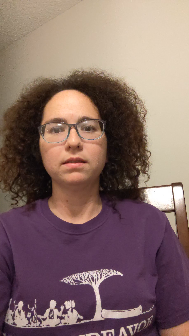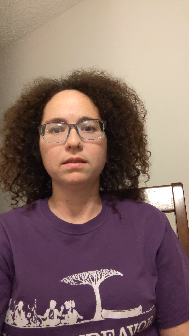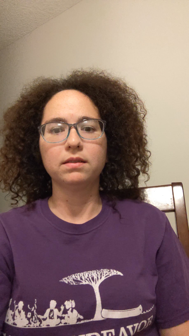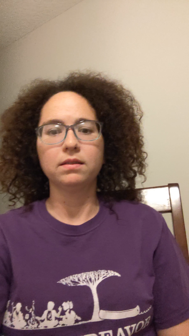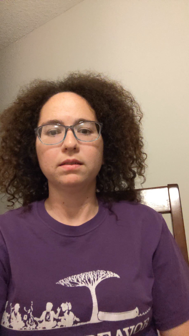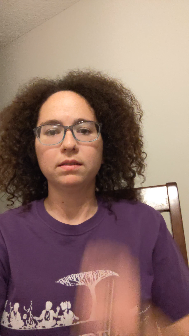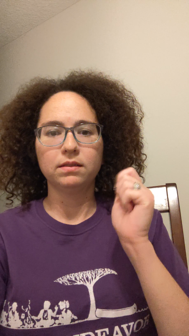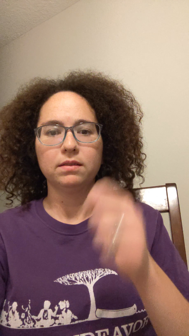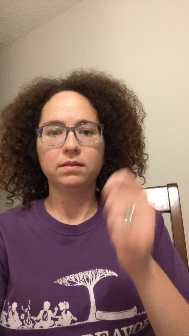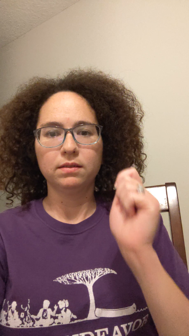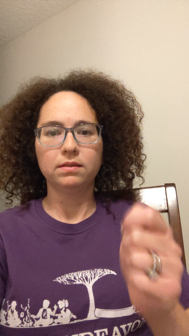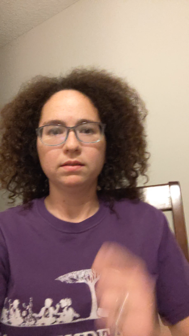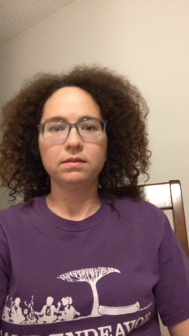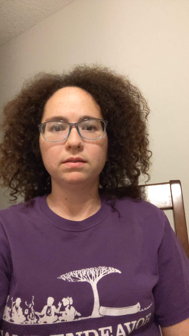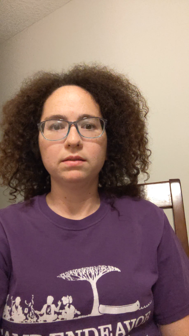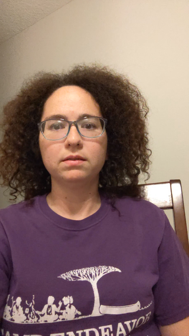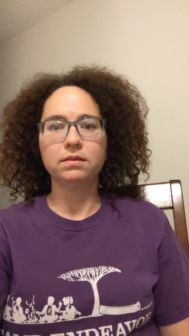cart